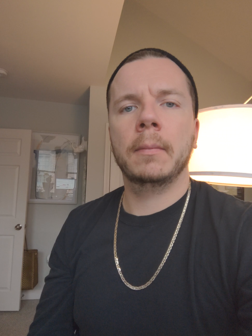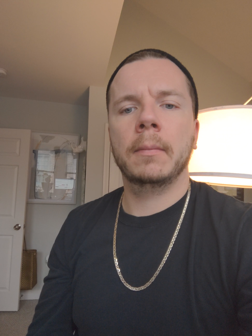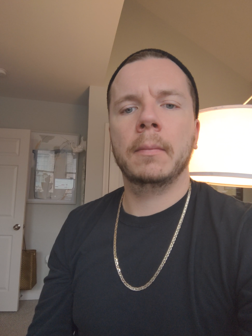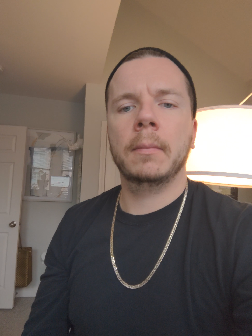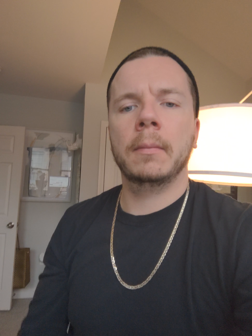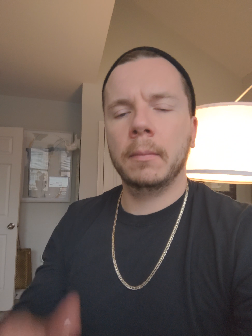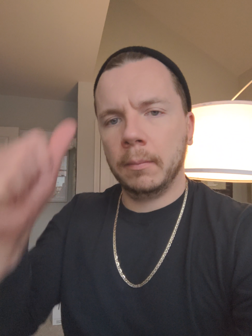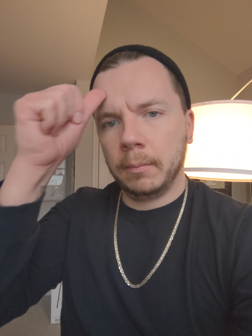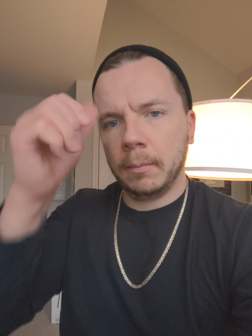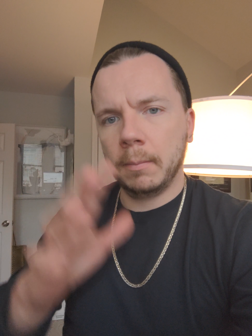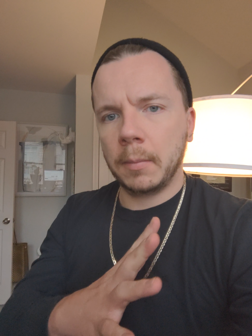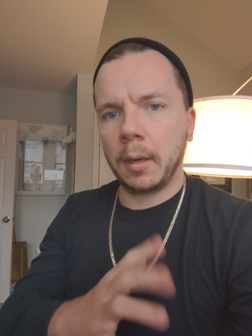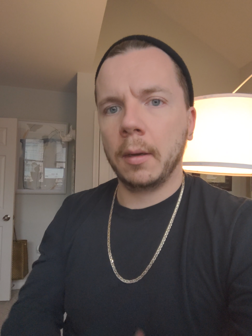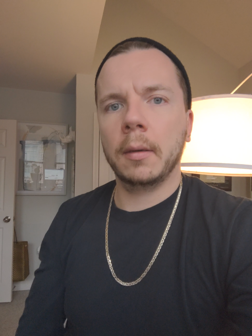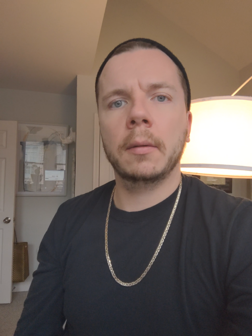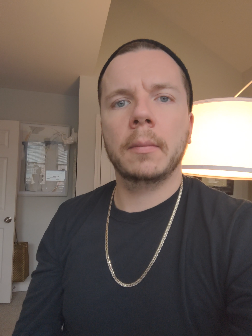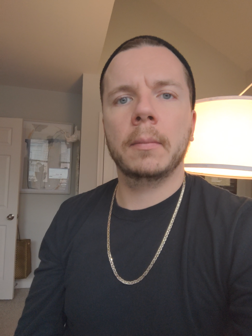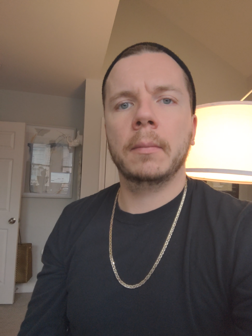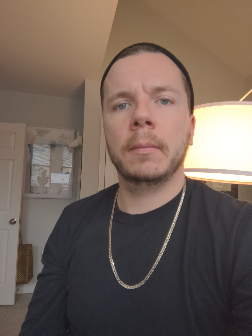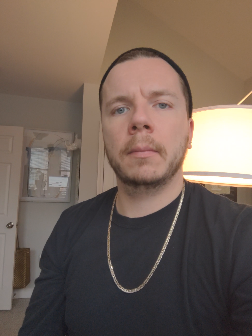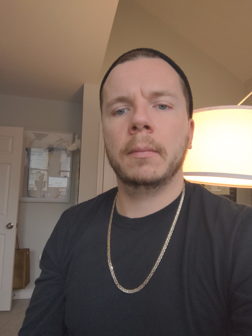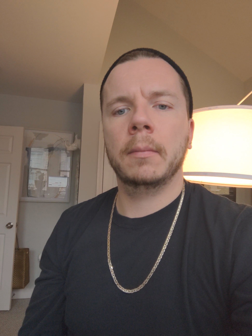man